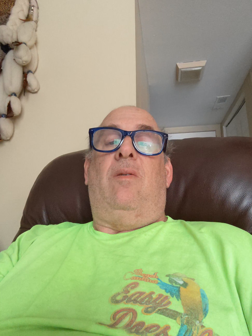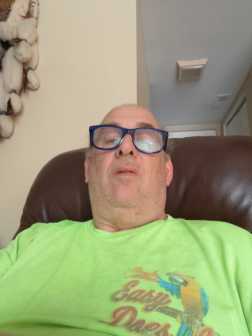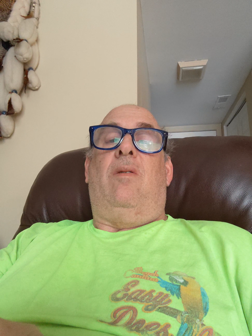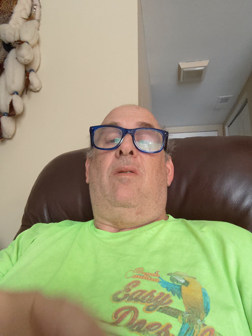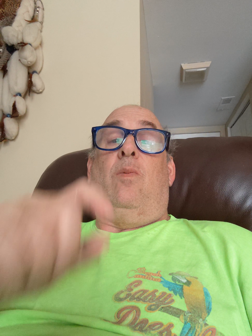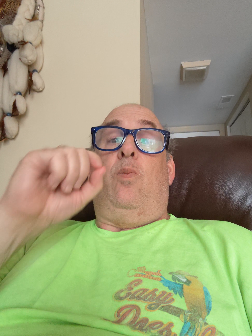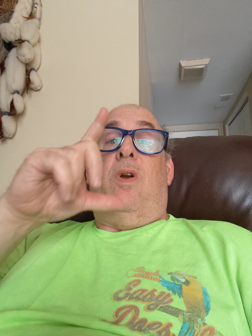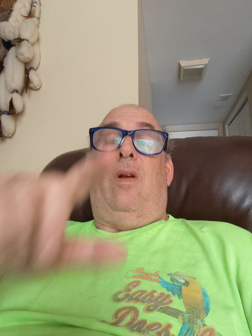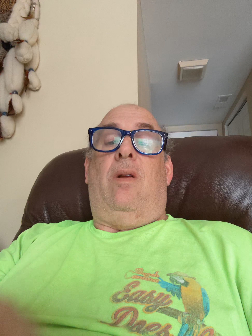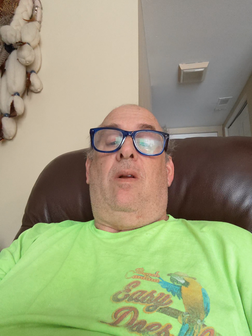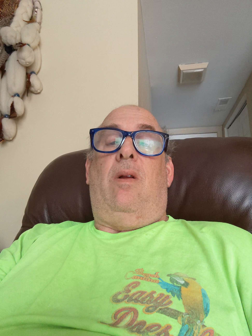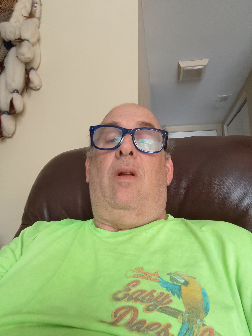wake